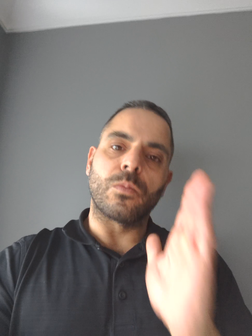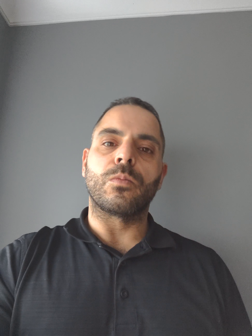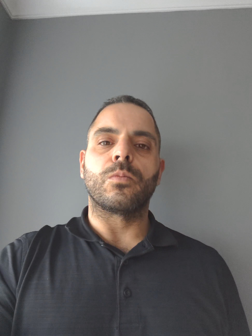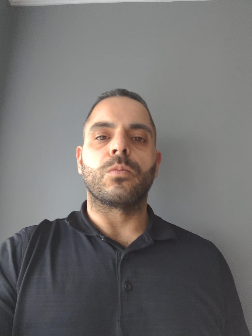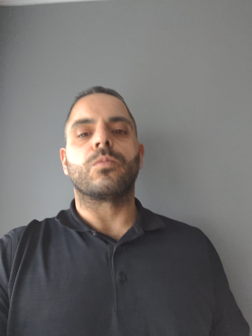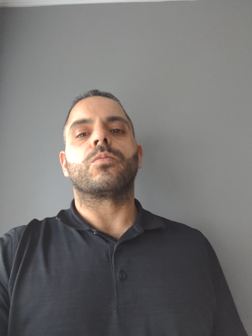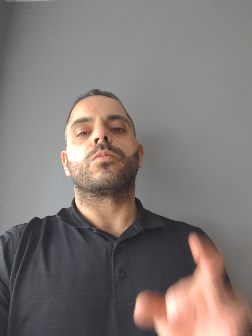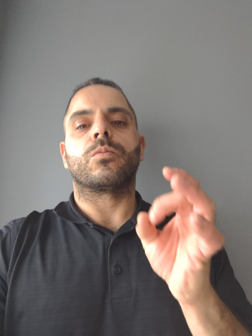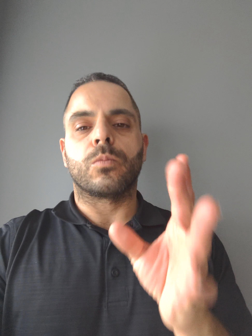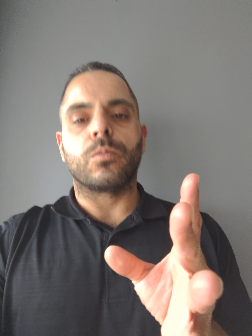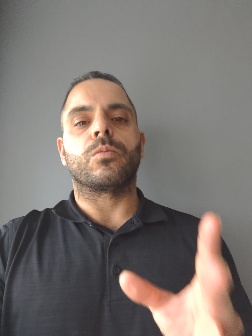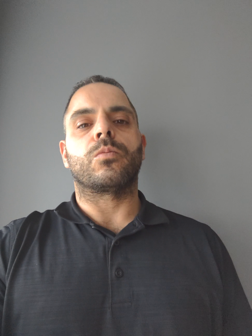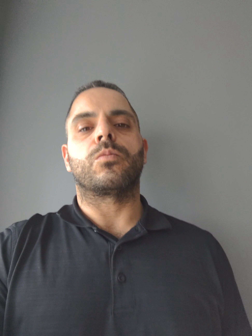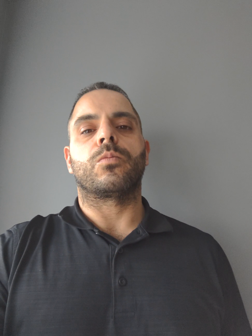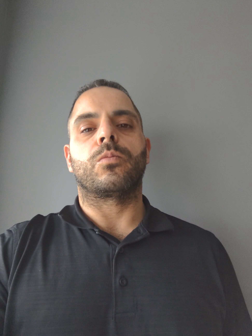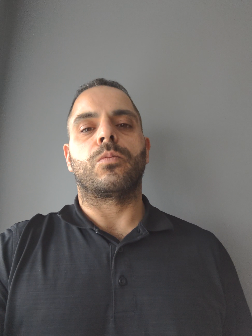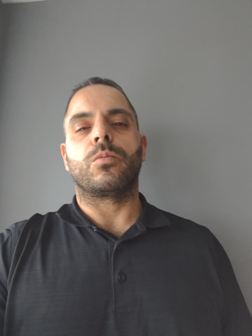hate